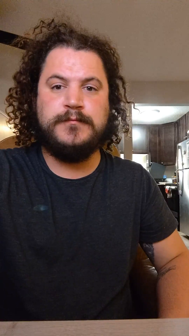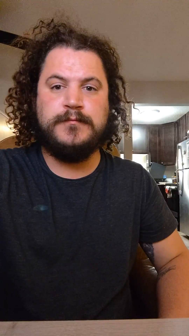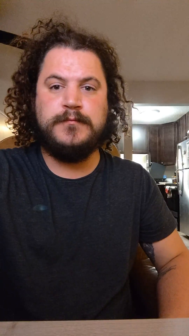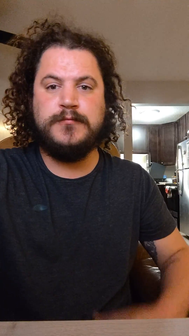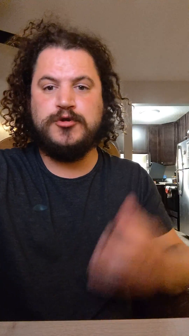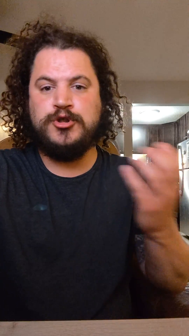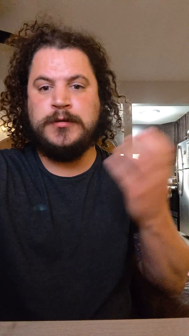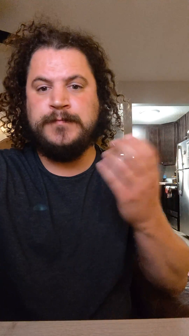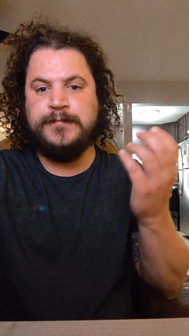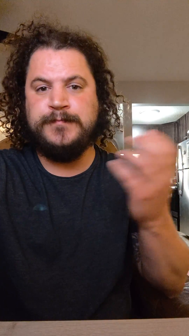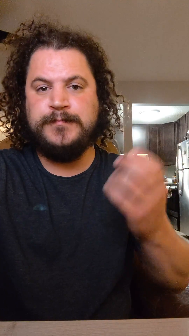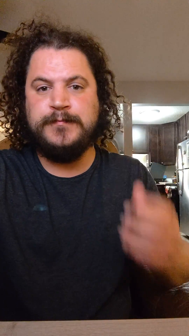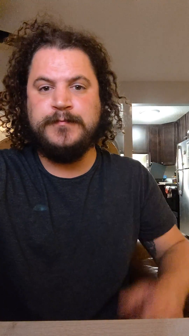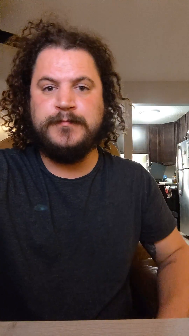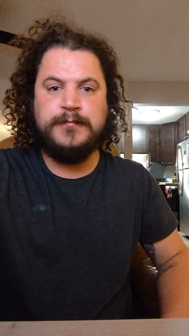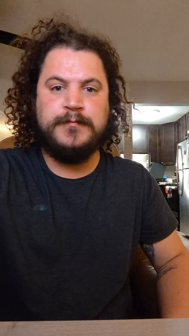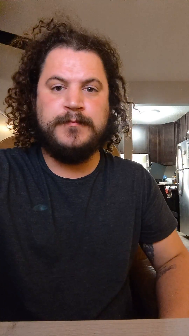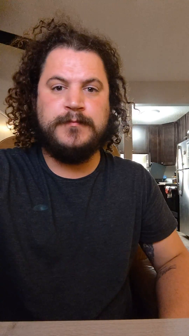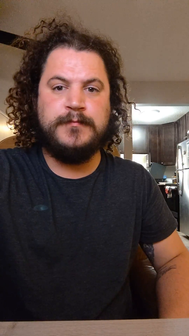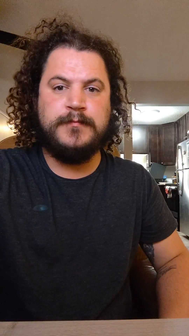shake